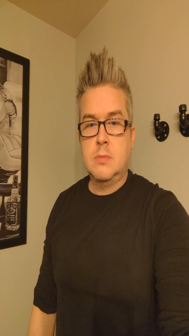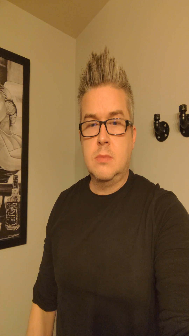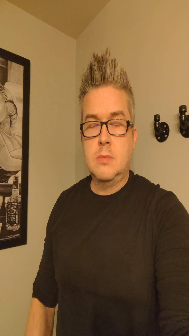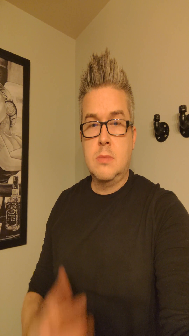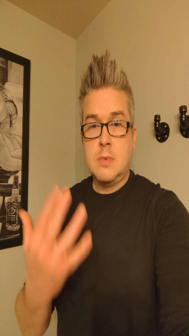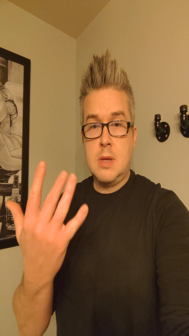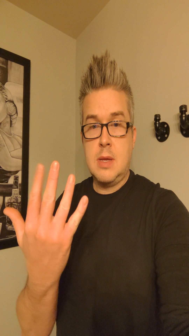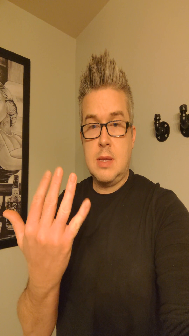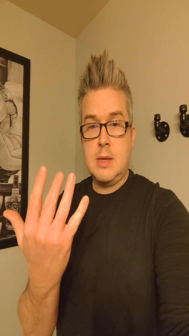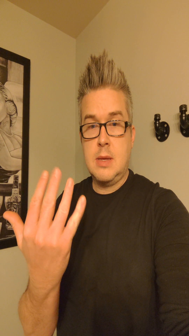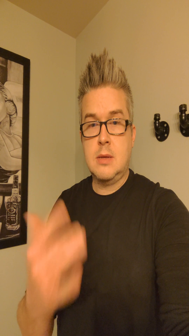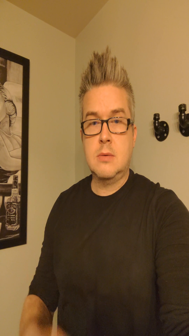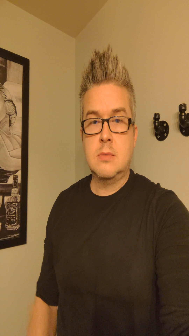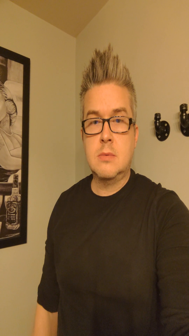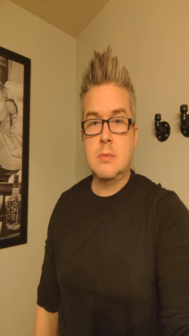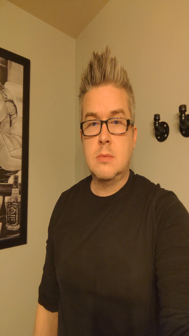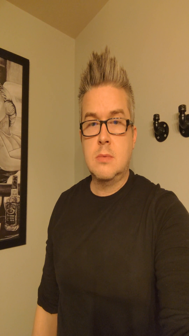finger